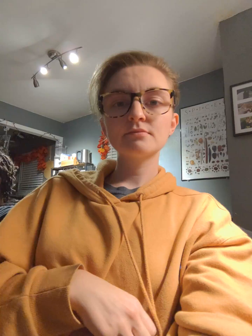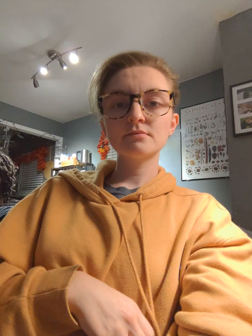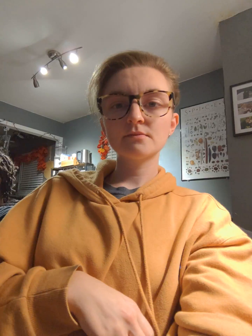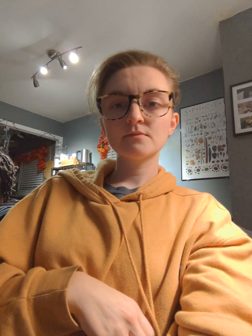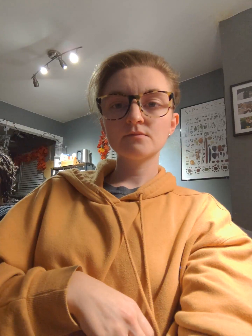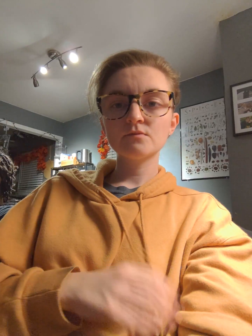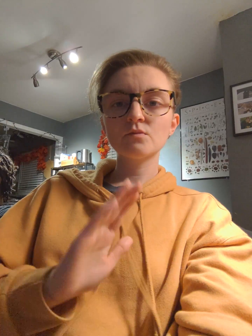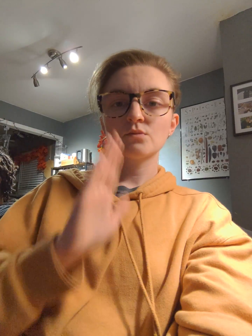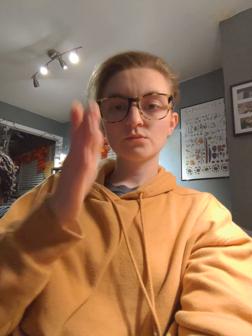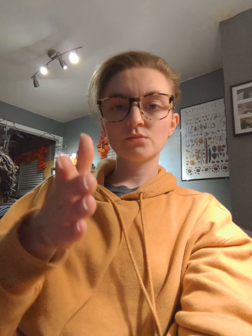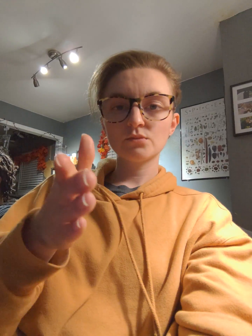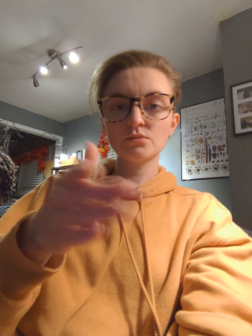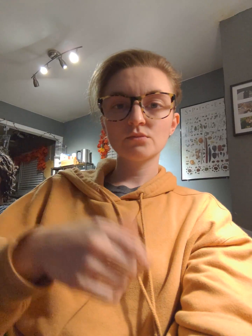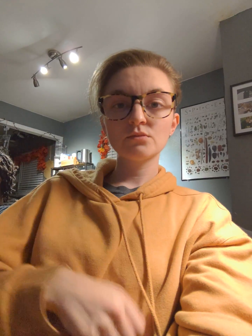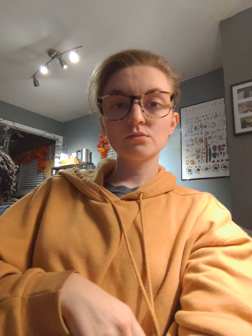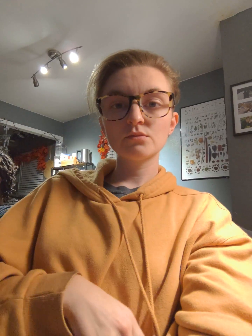over